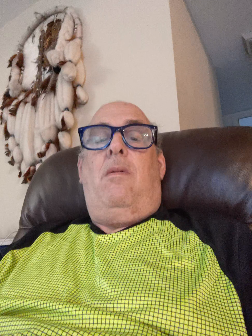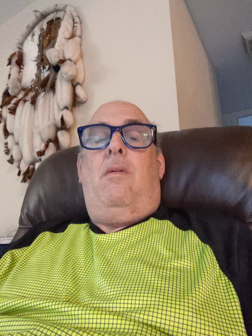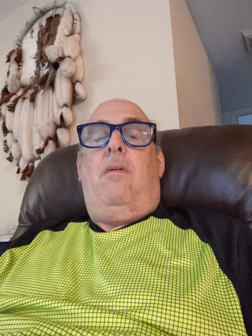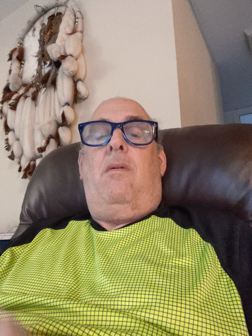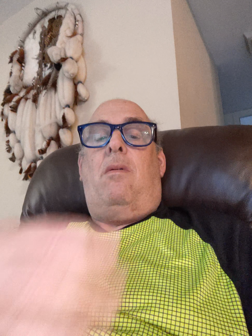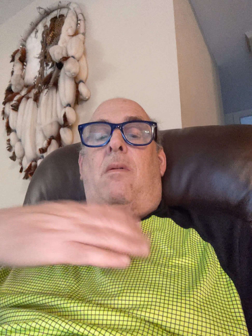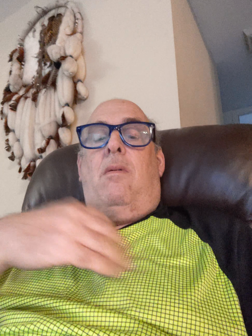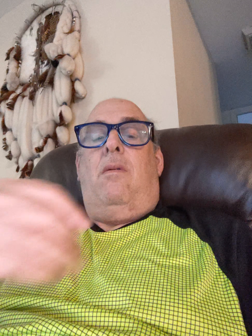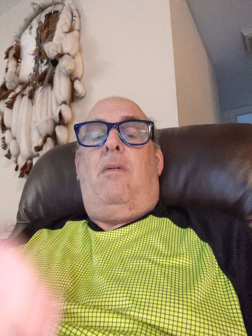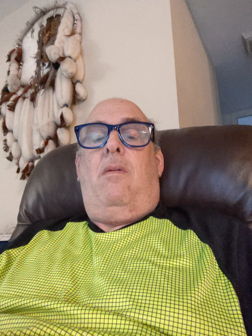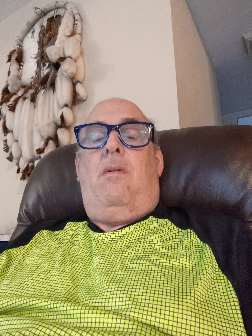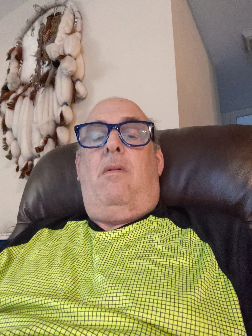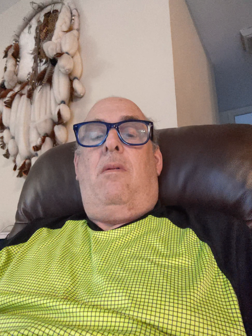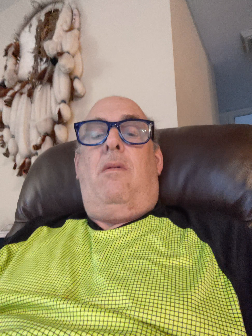white